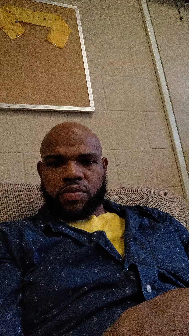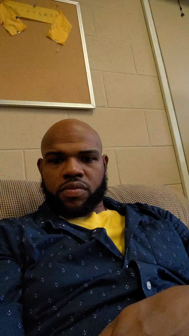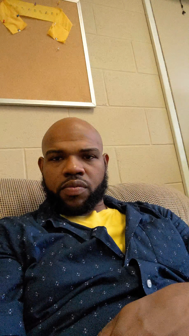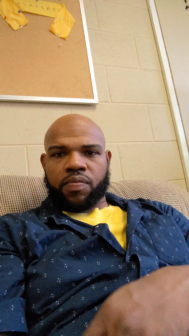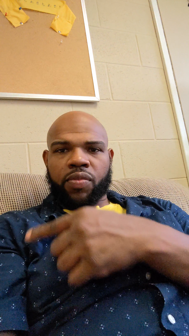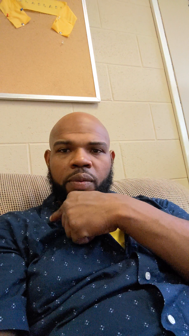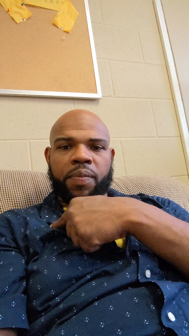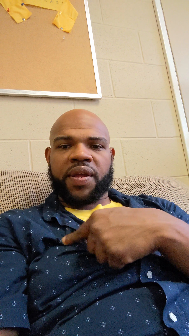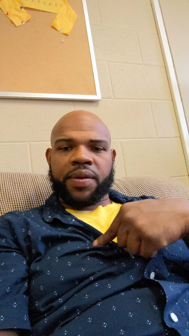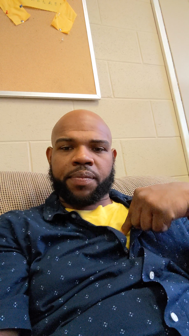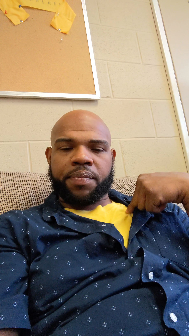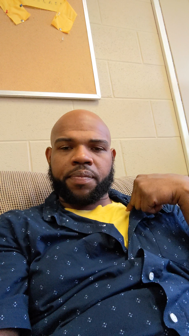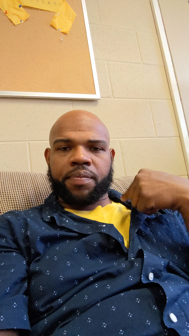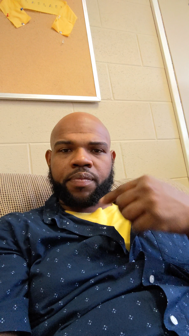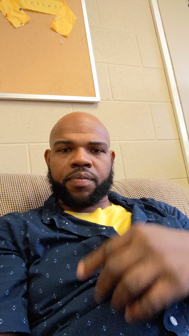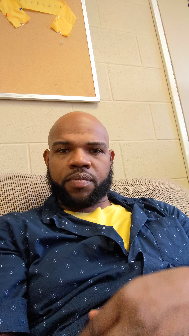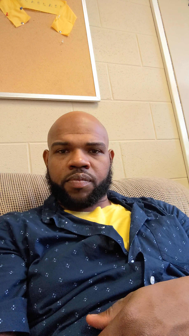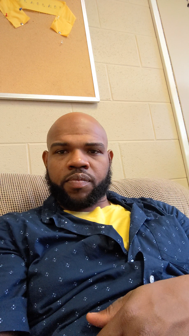bib